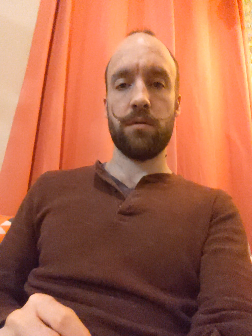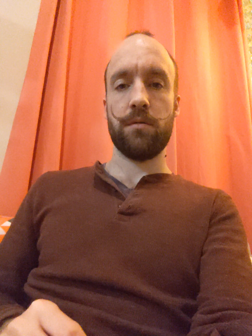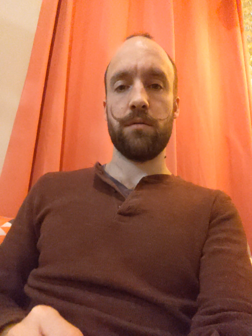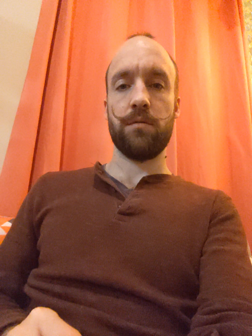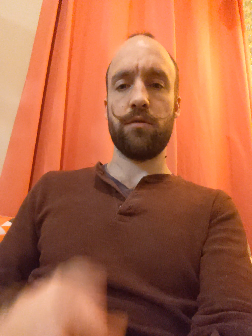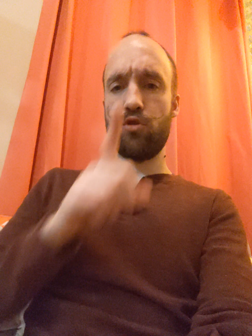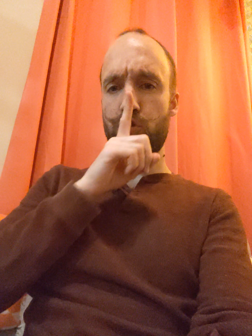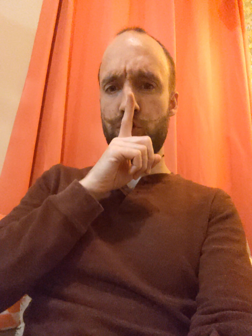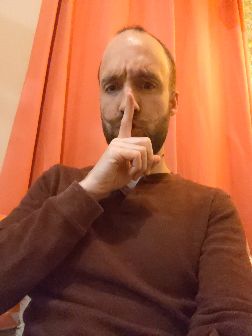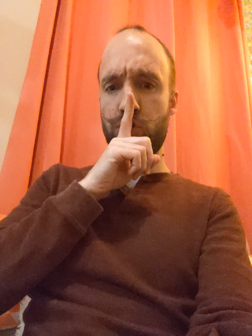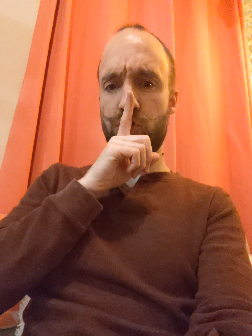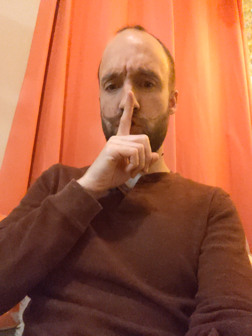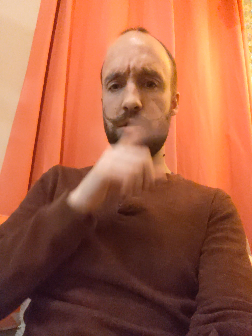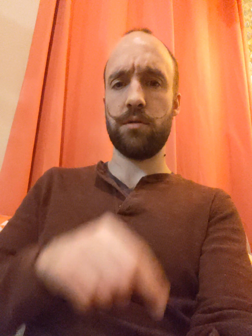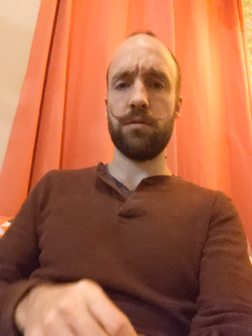shhh